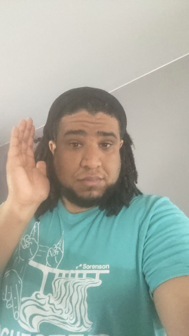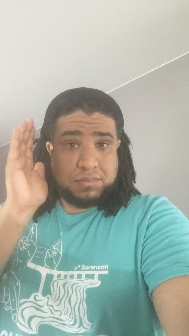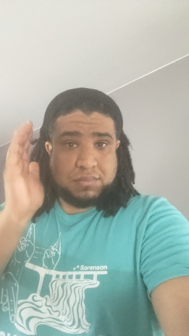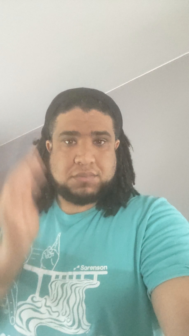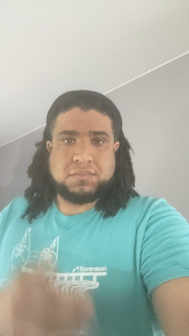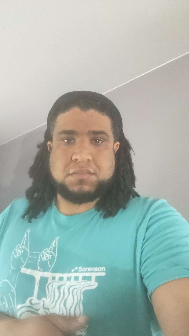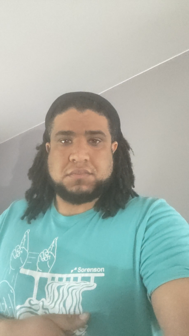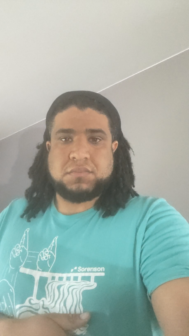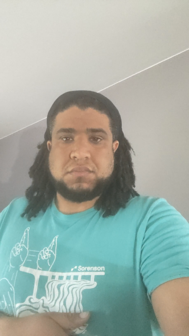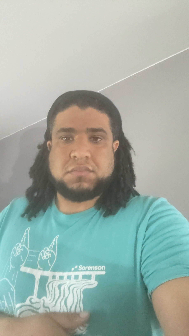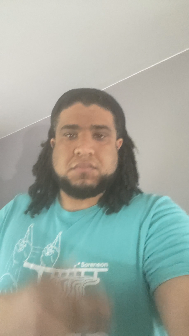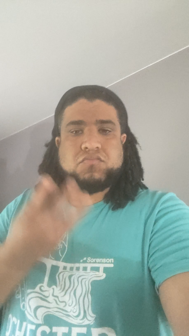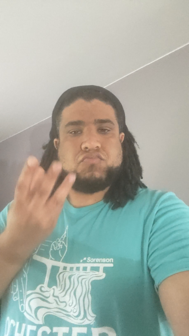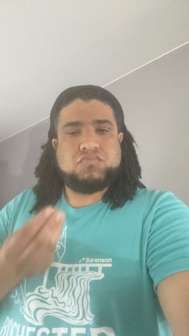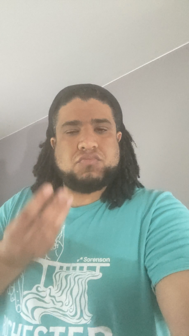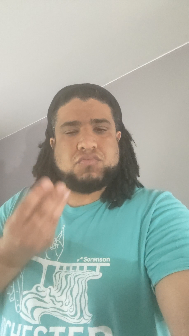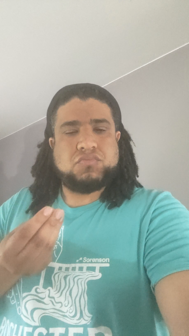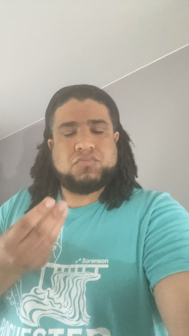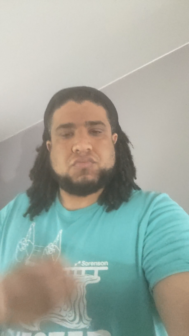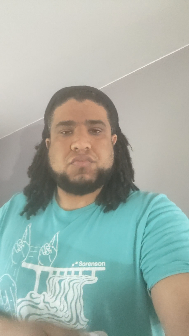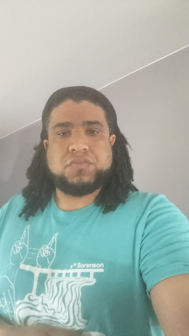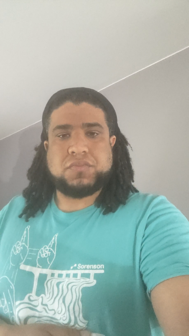gentle